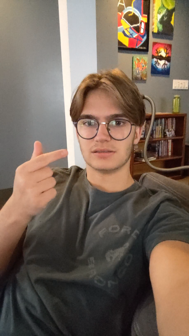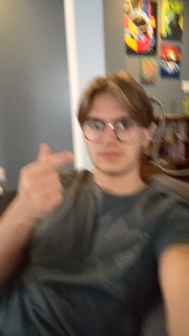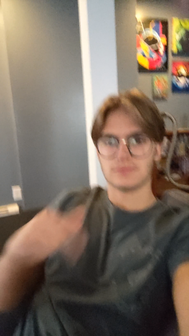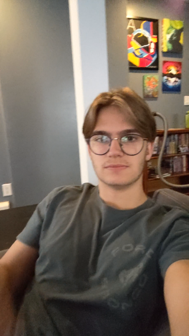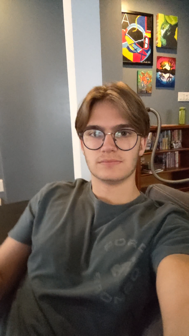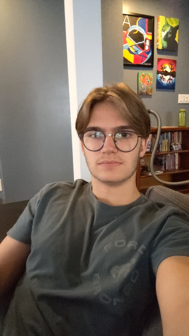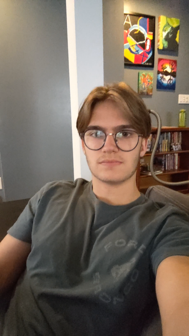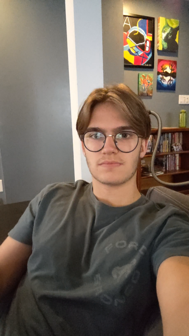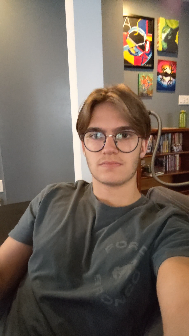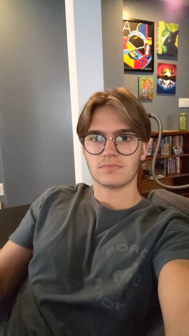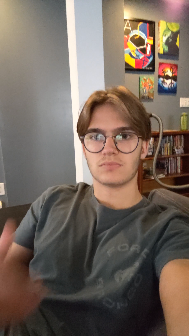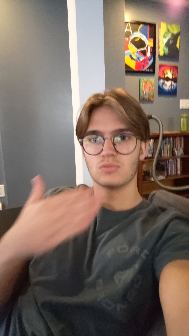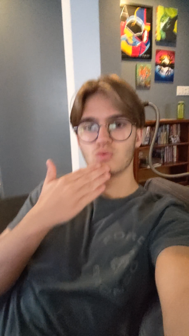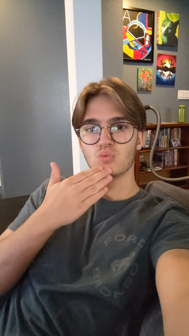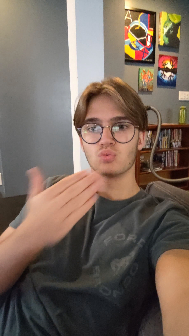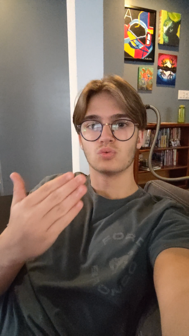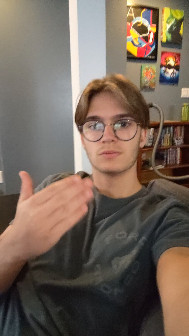good